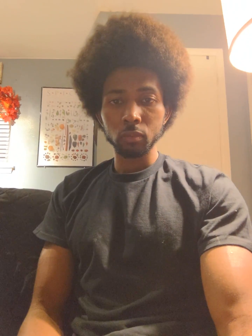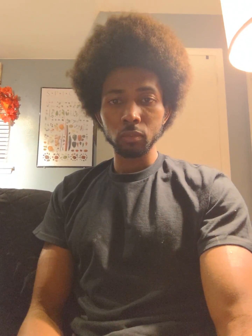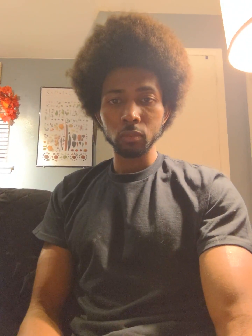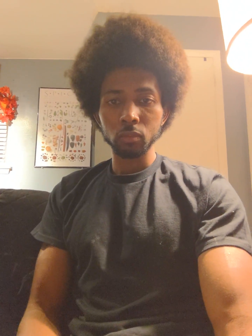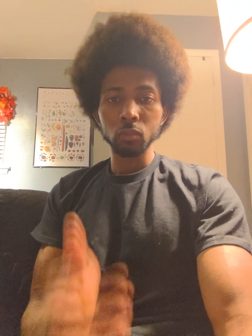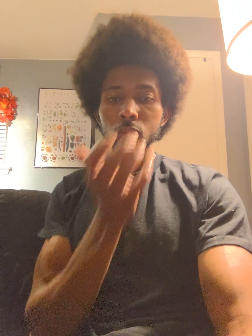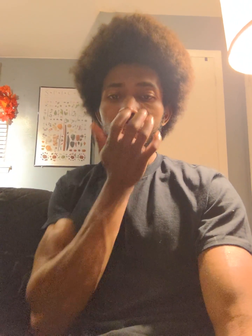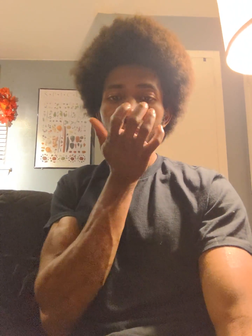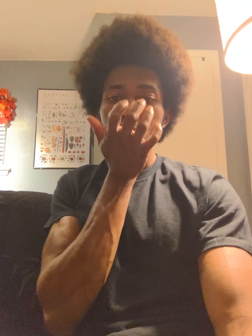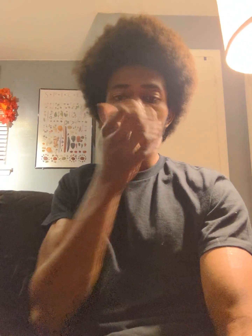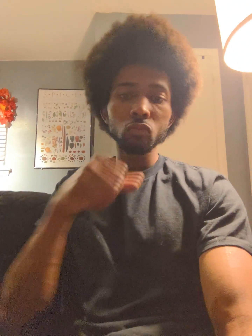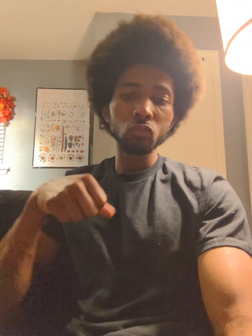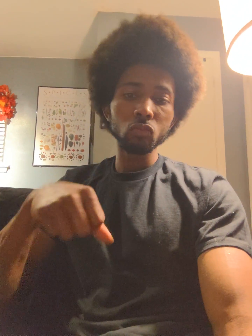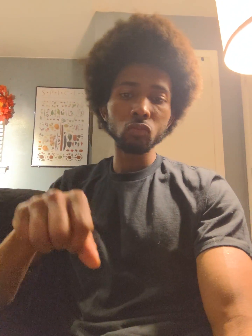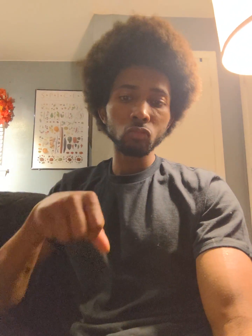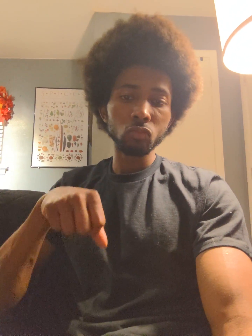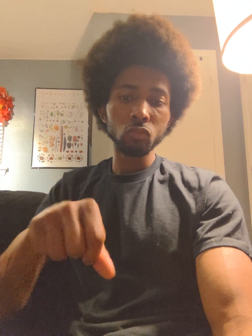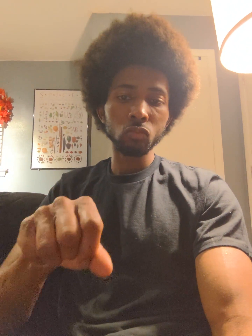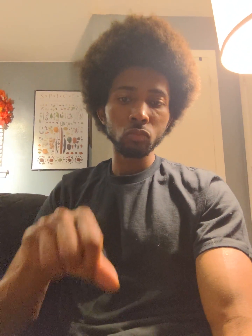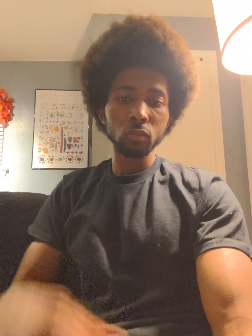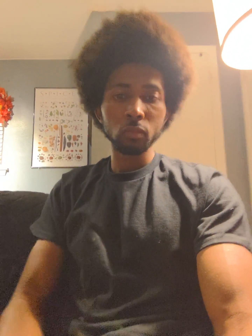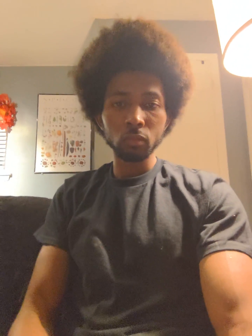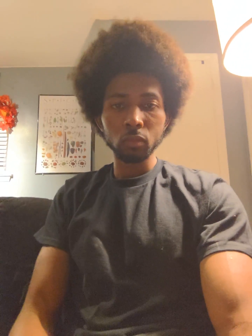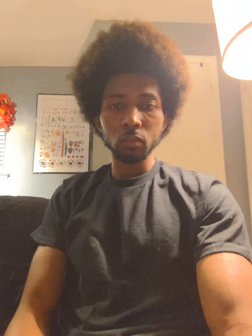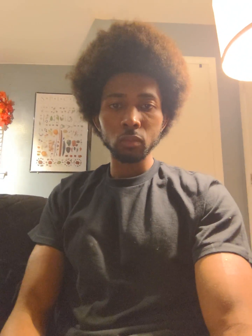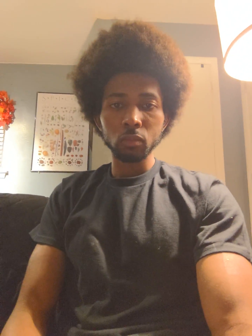lawn mower